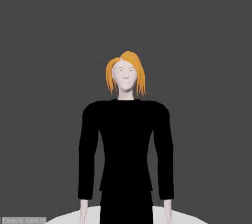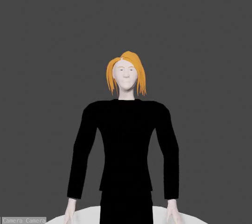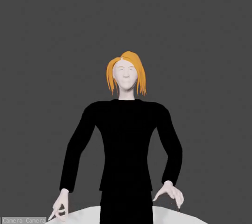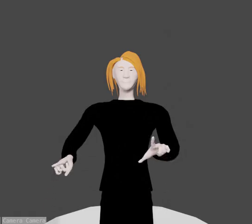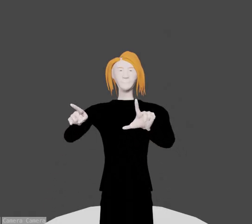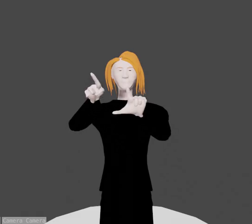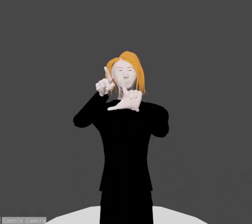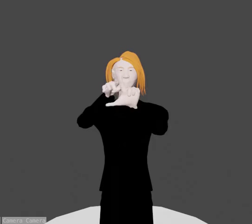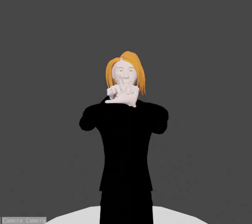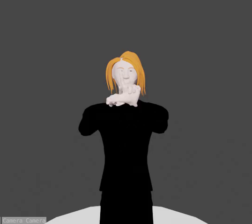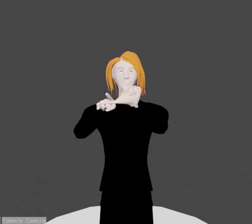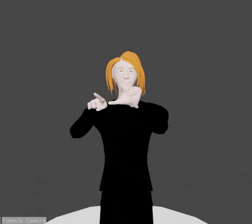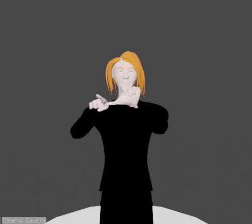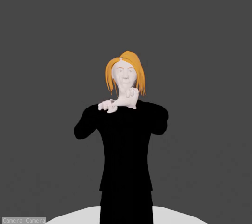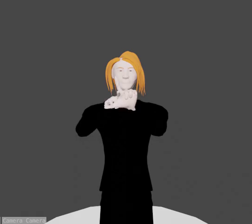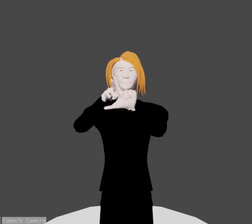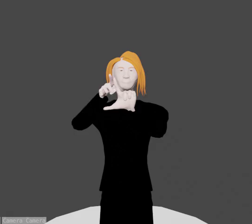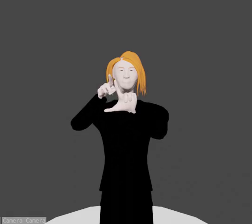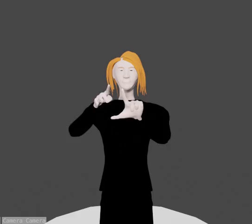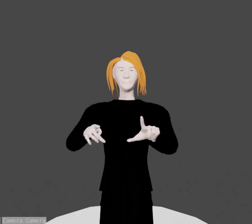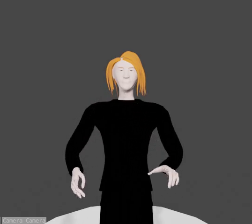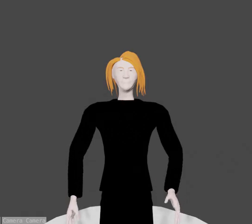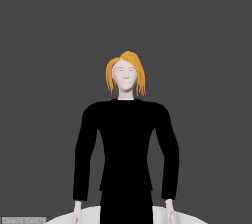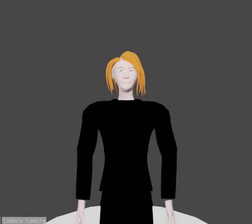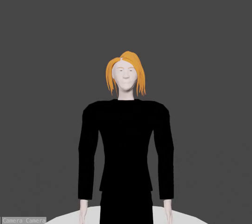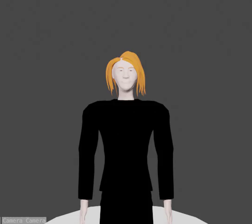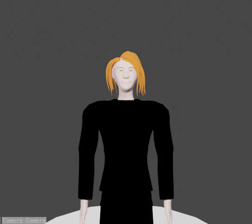Angle